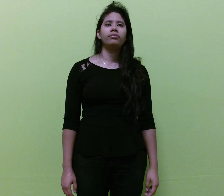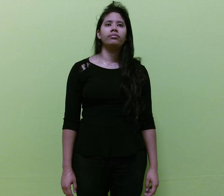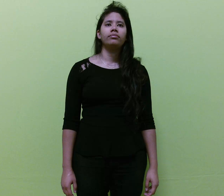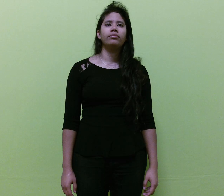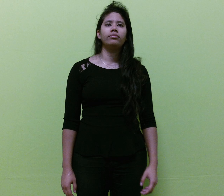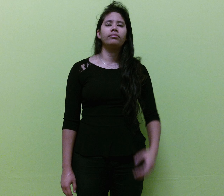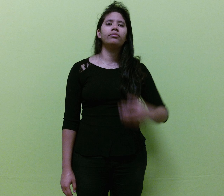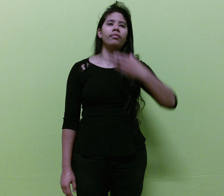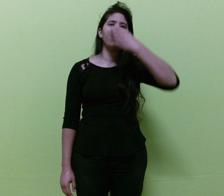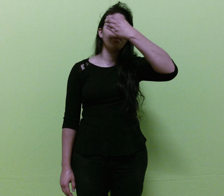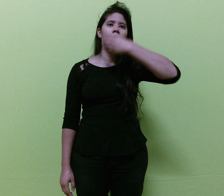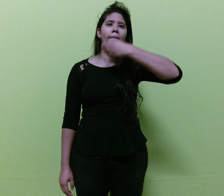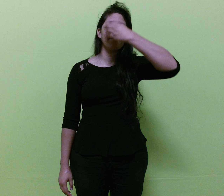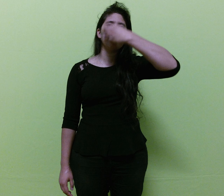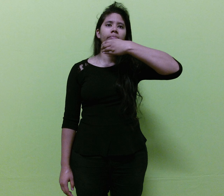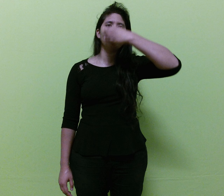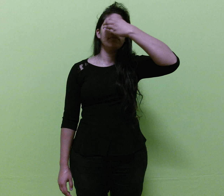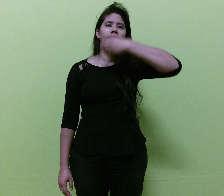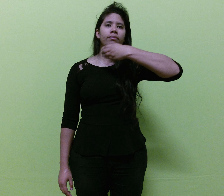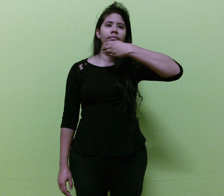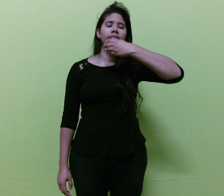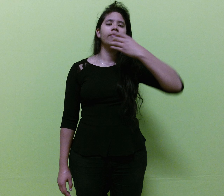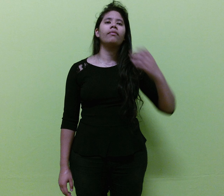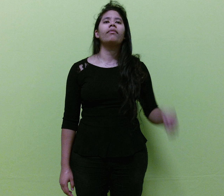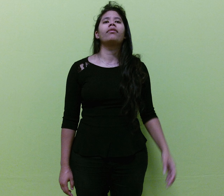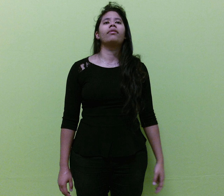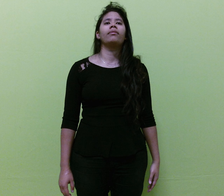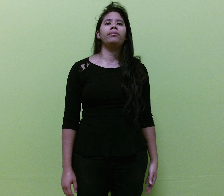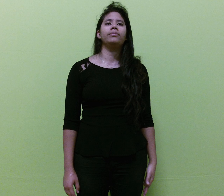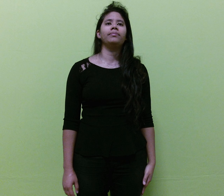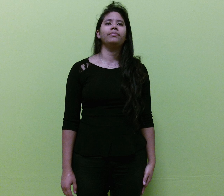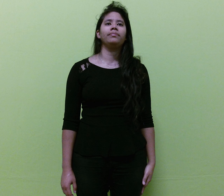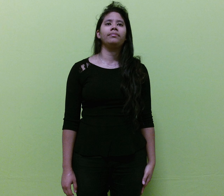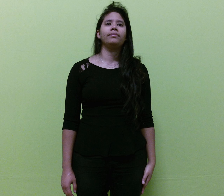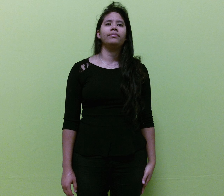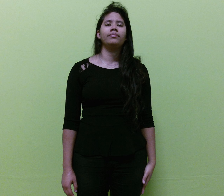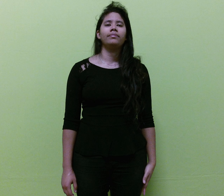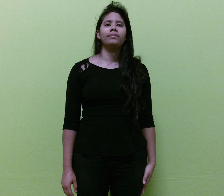maçã